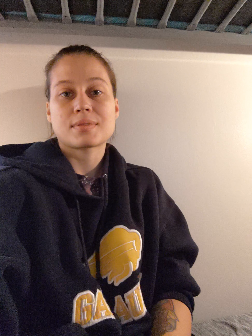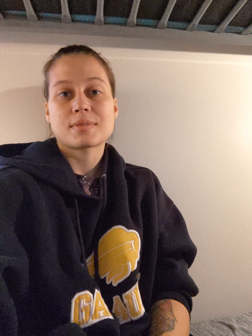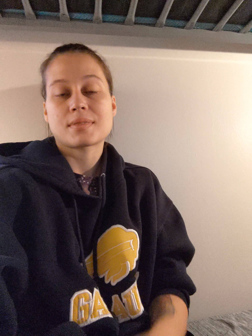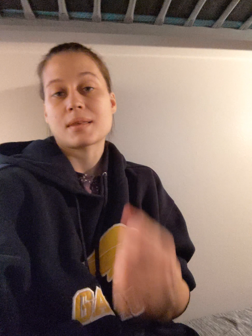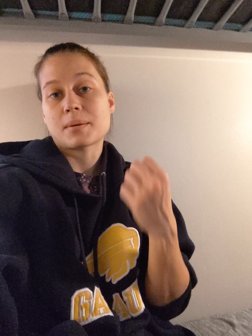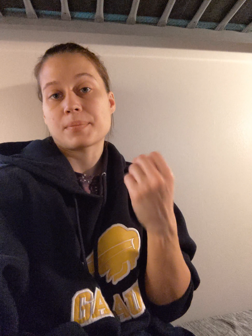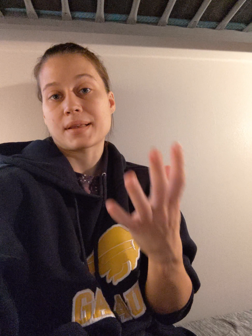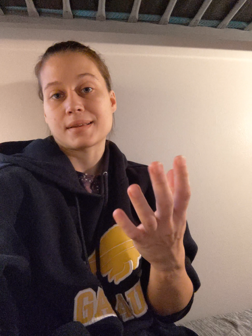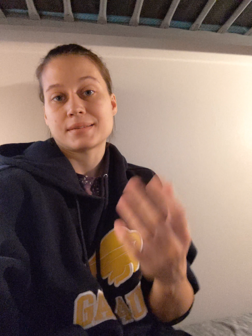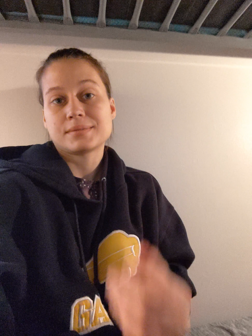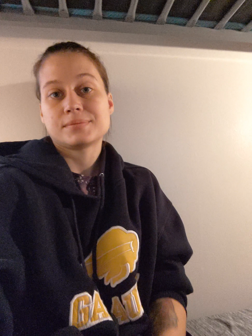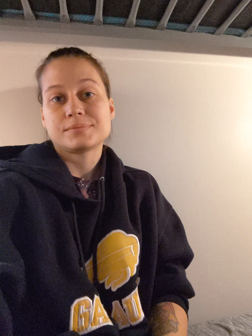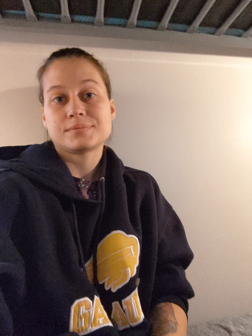many